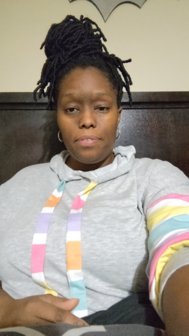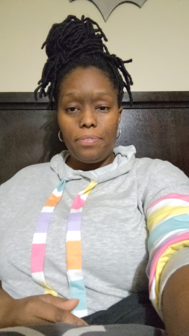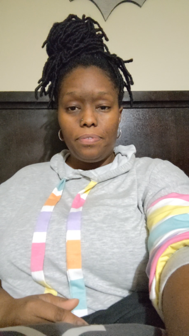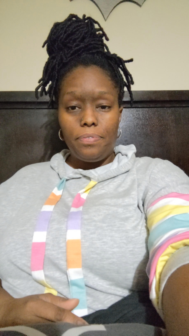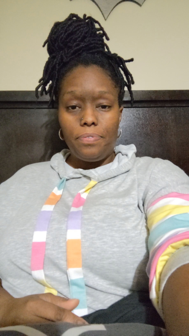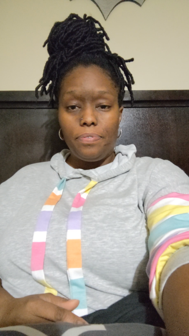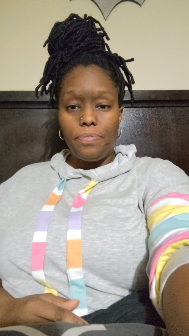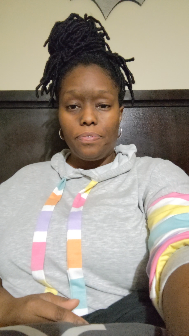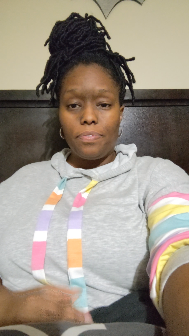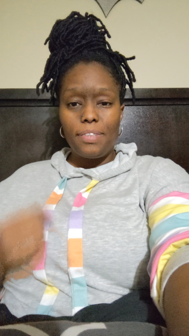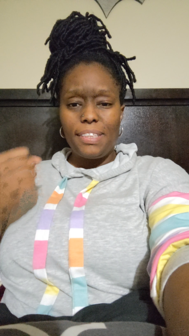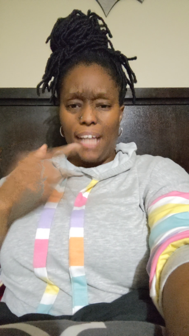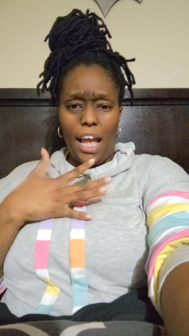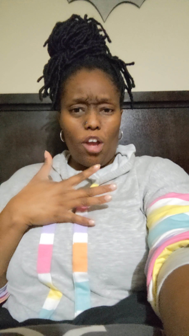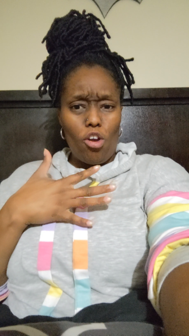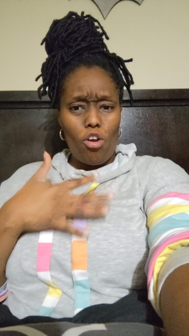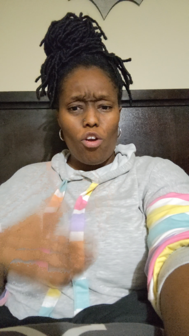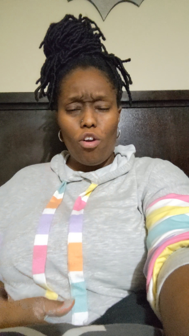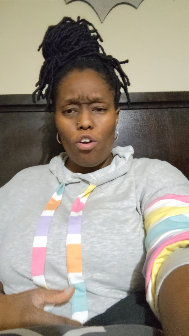scared